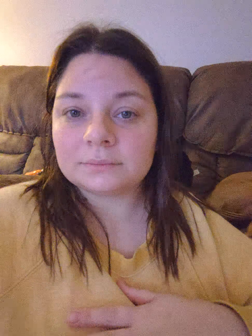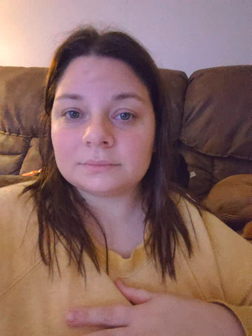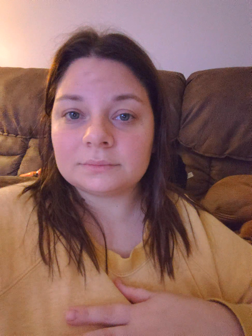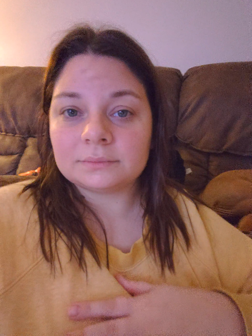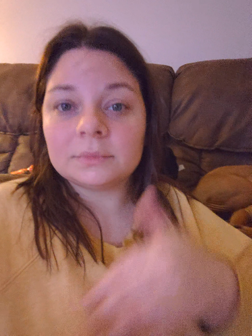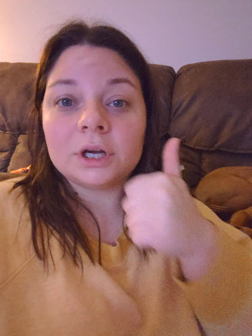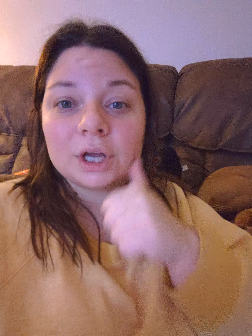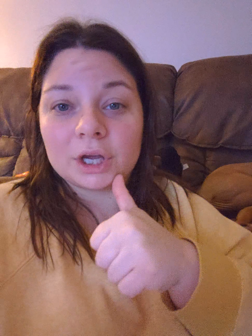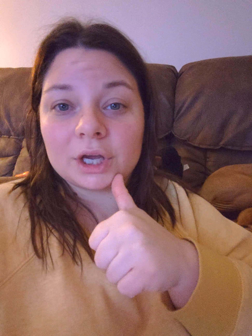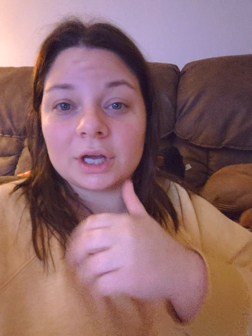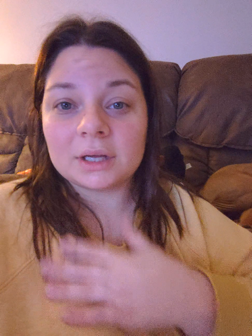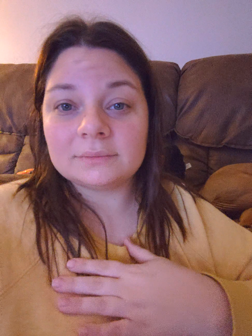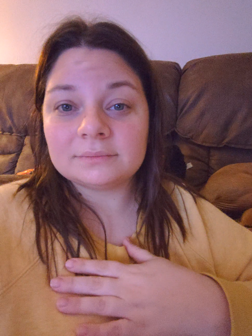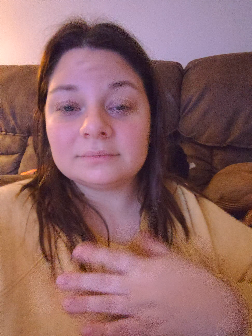girl